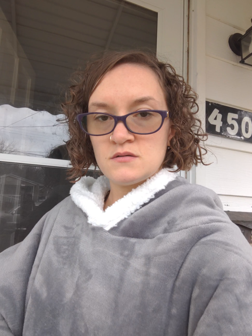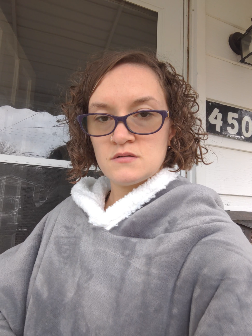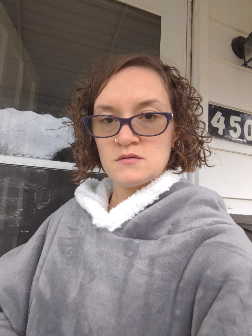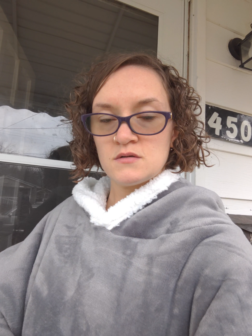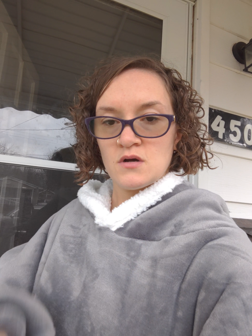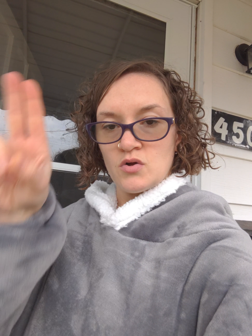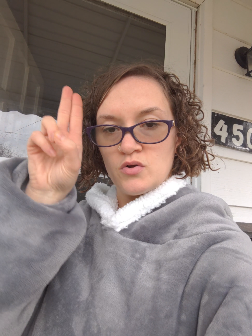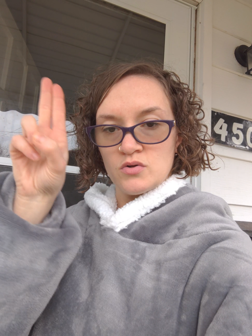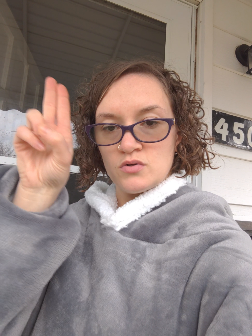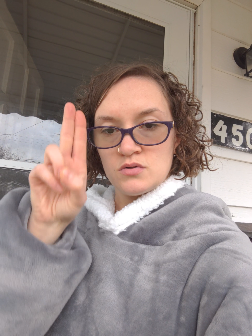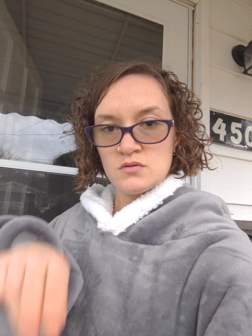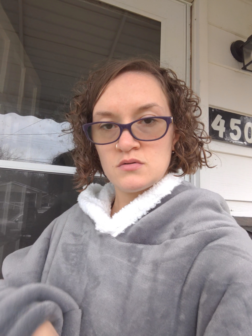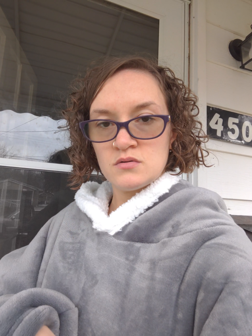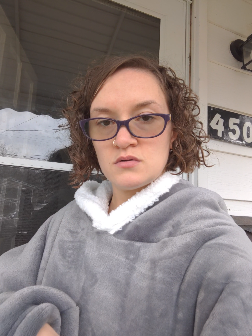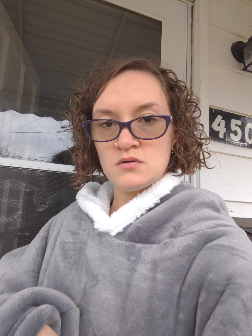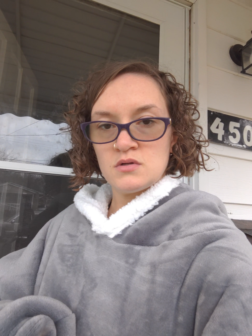uncle